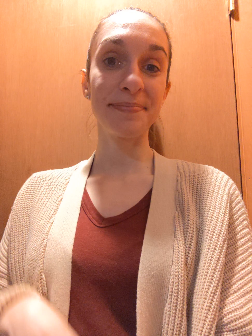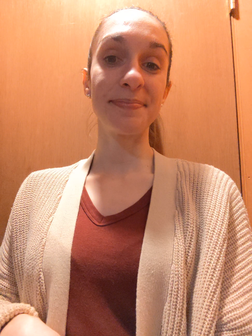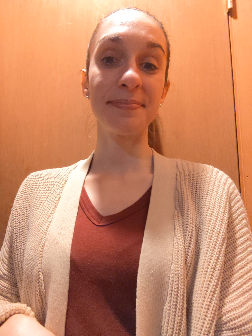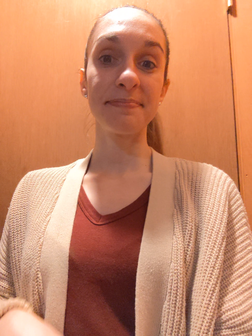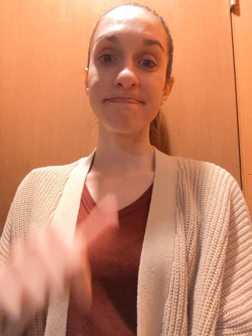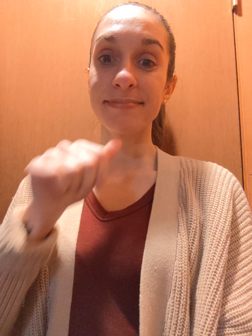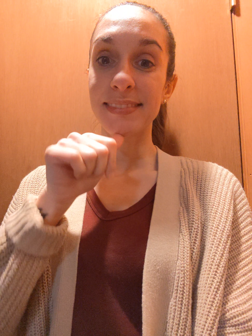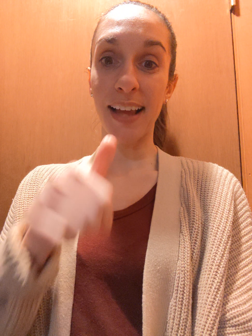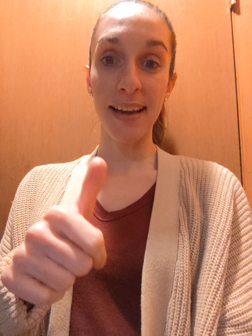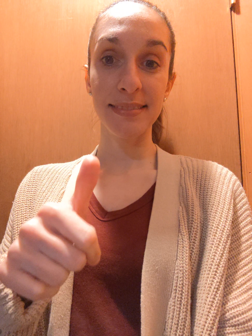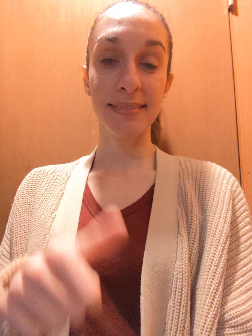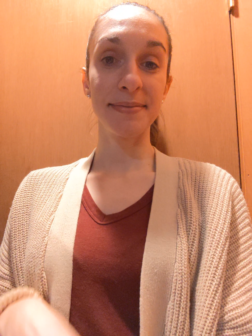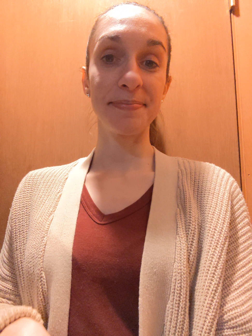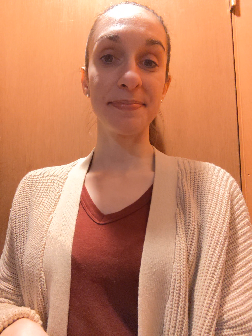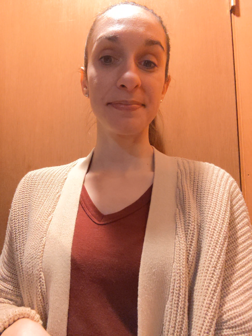not